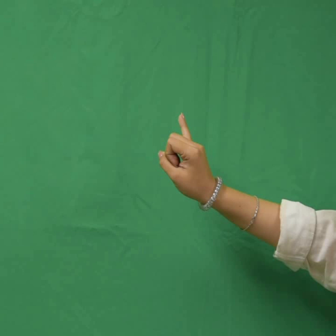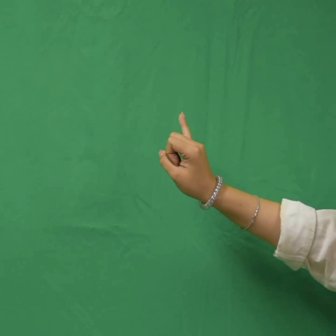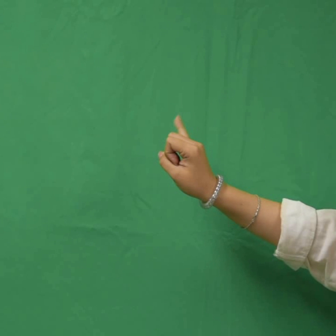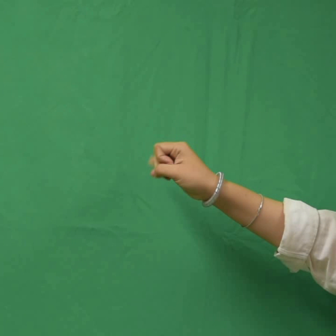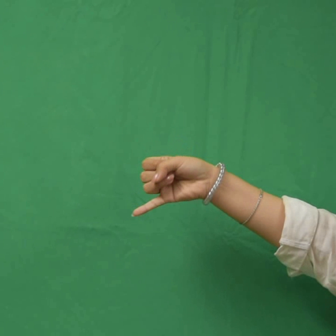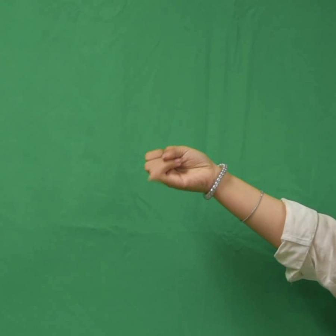J